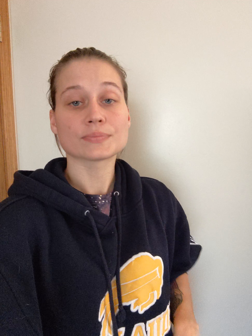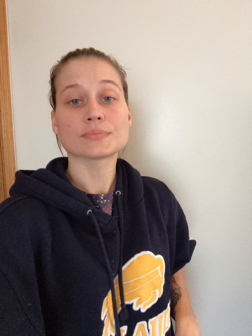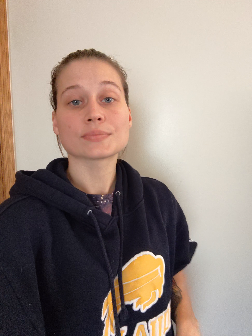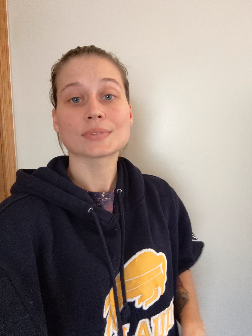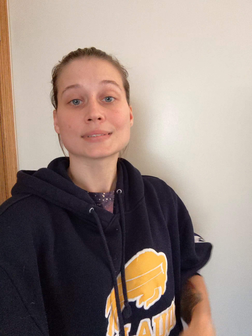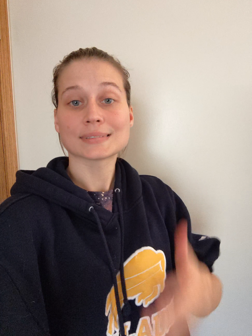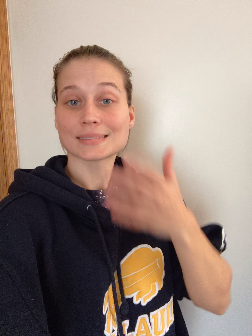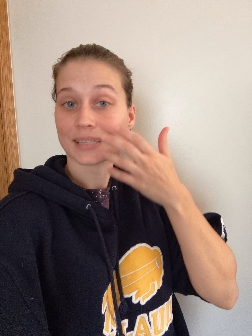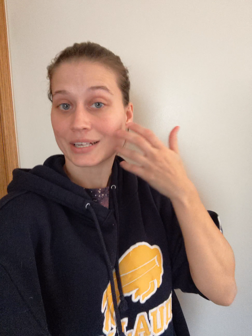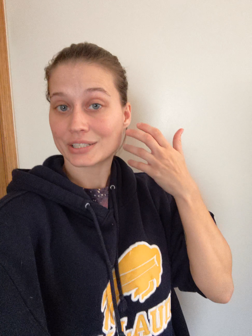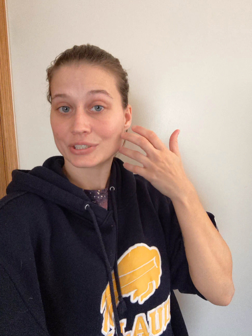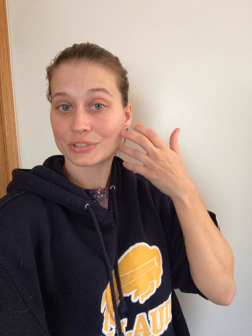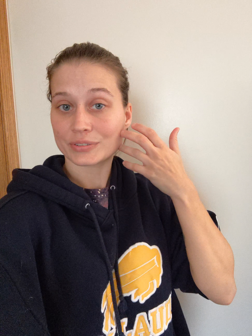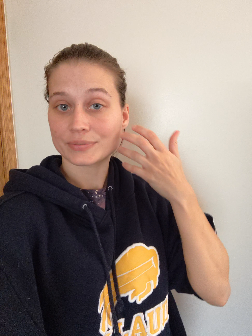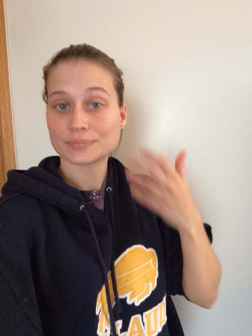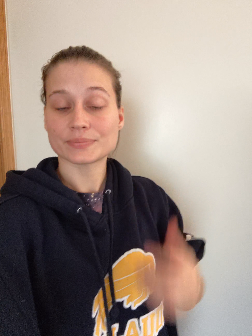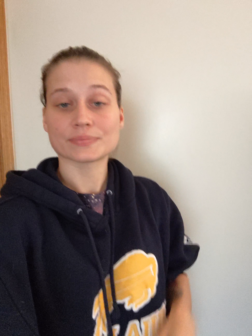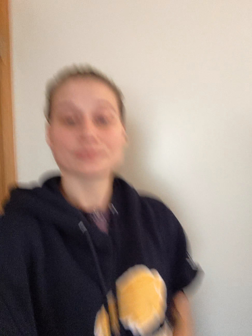tiger